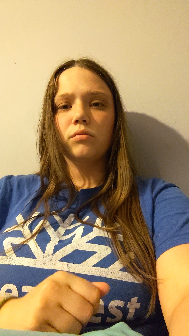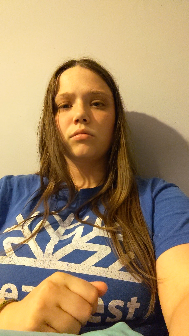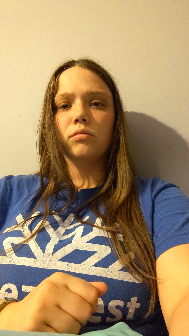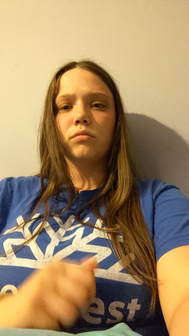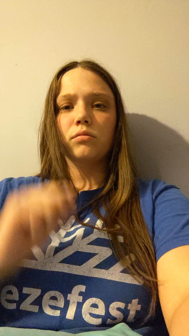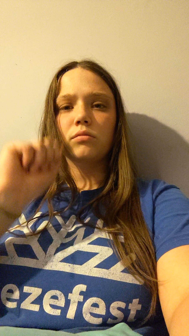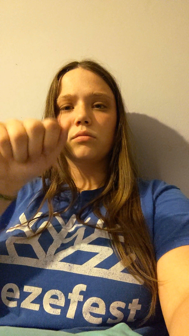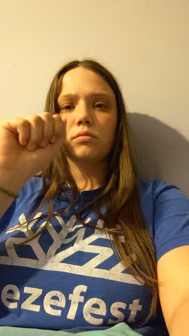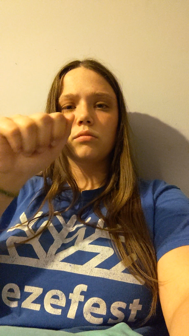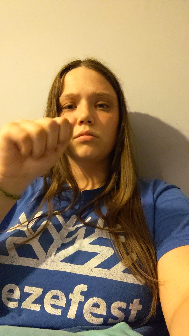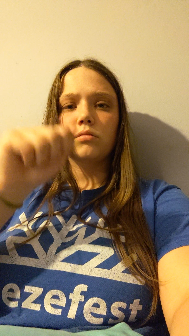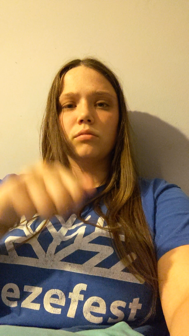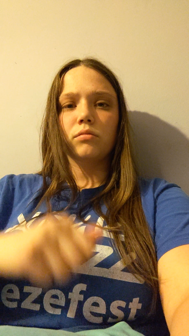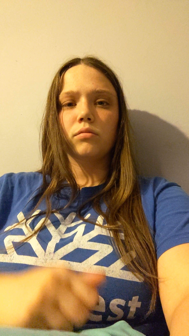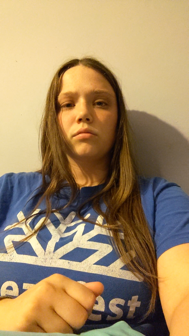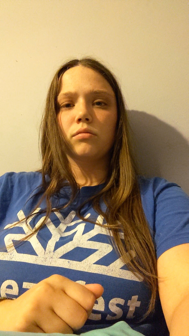knock